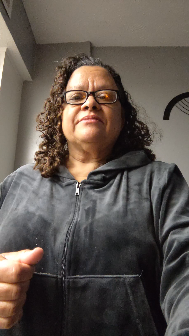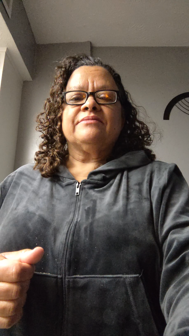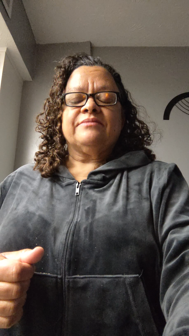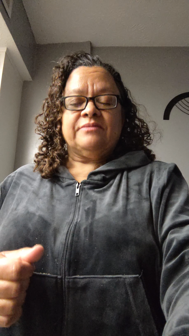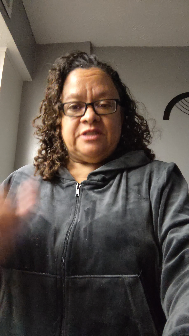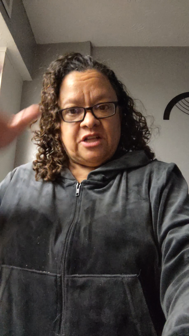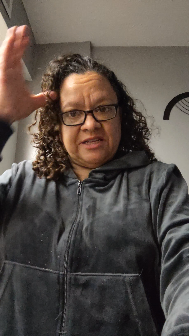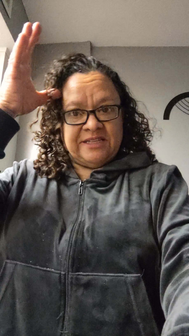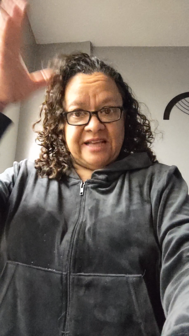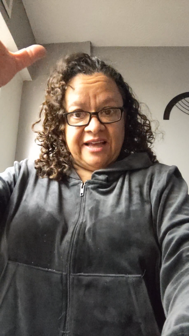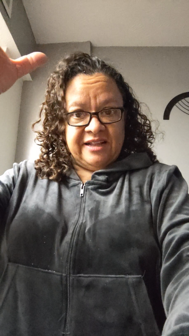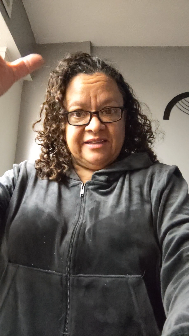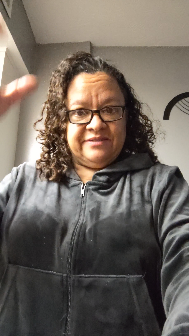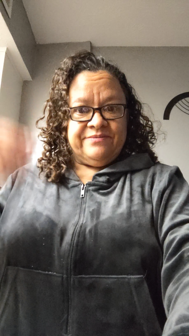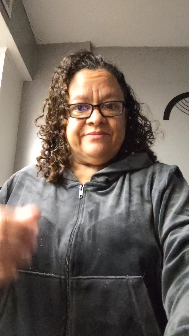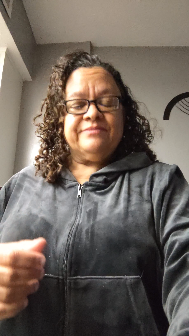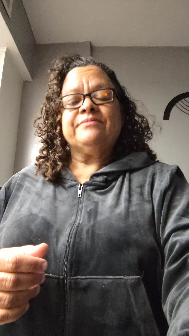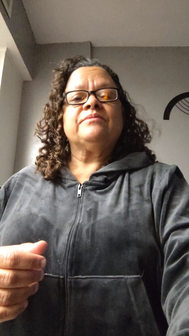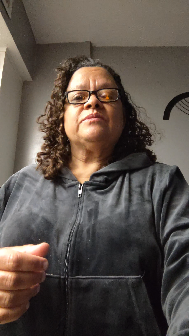deer